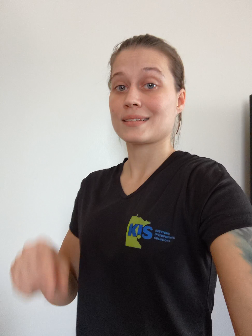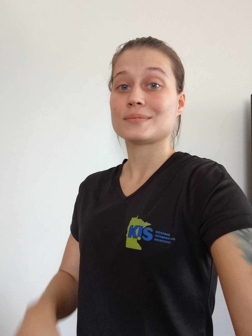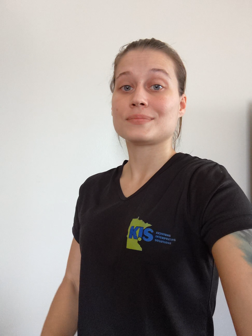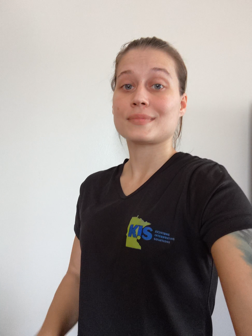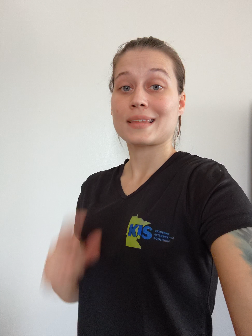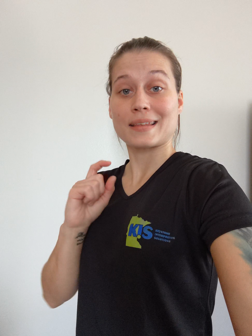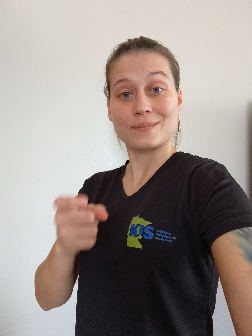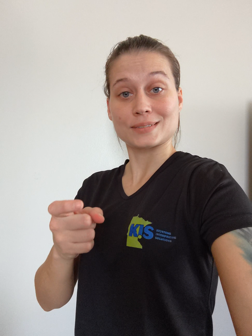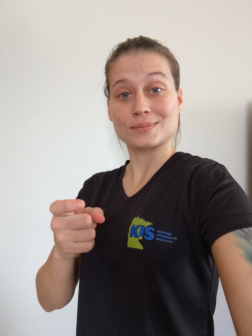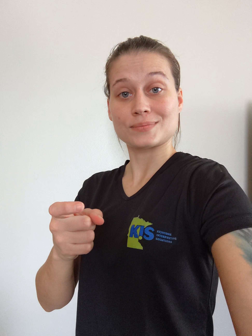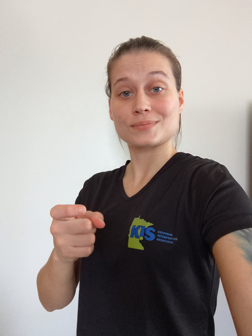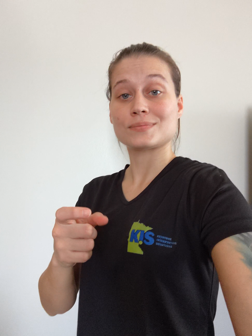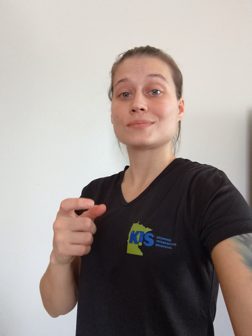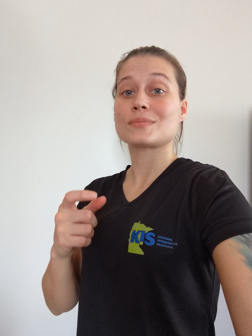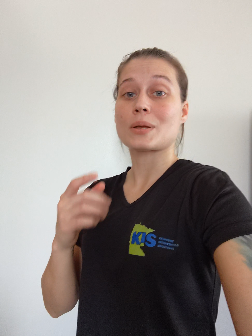gift